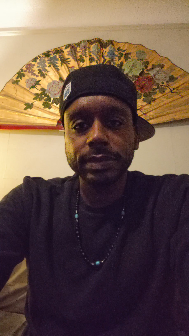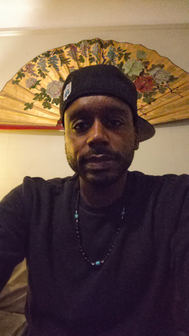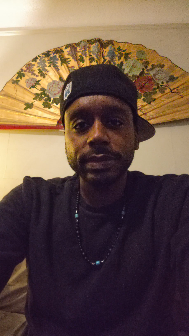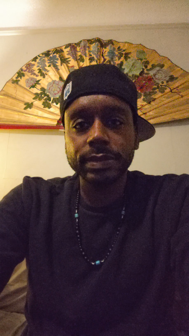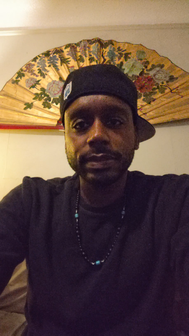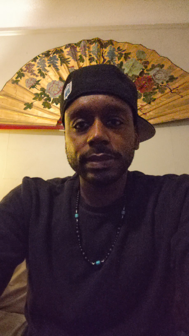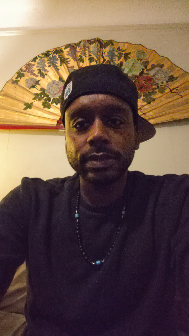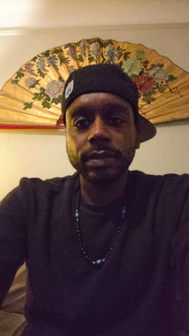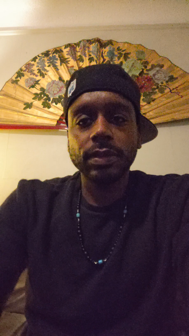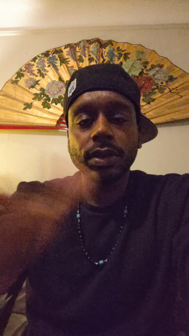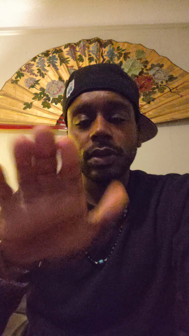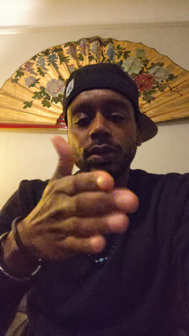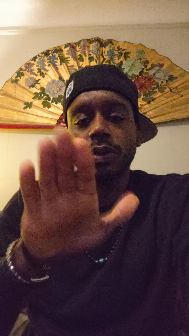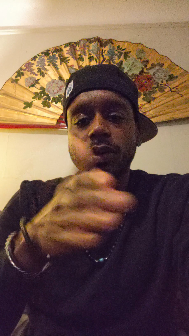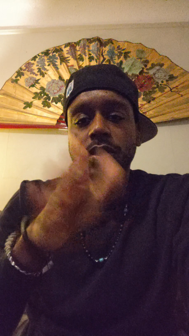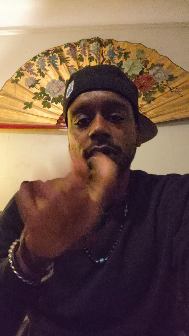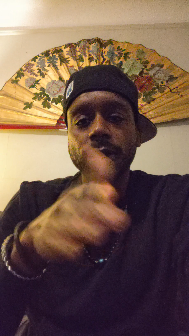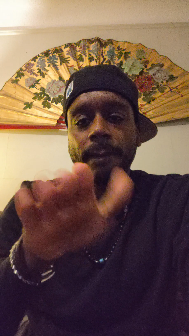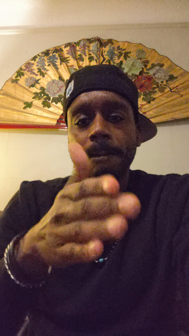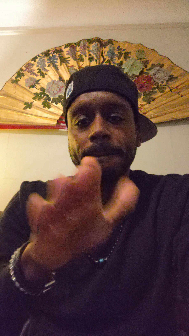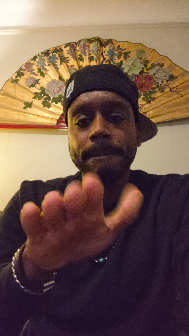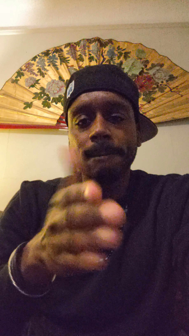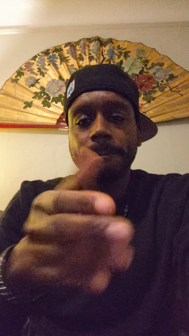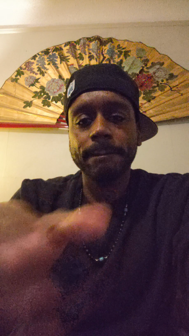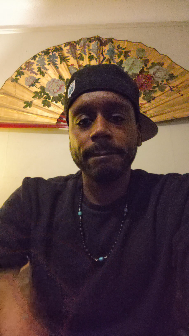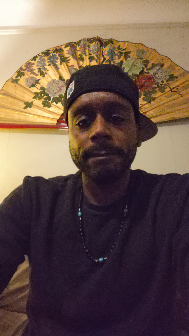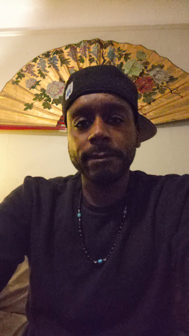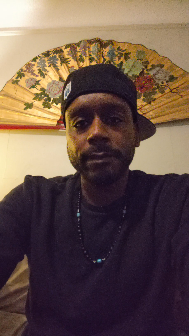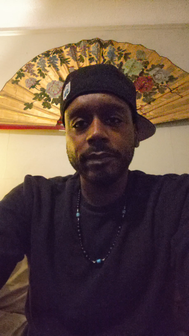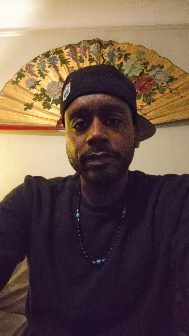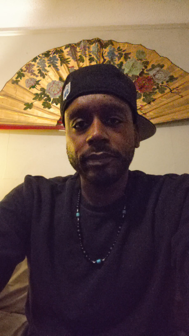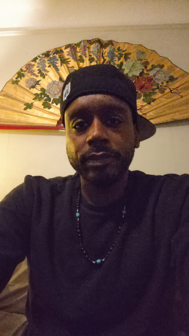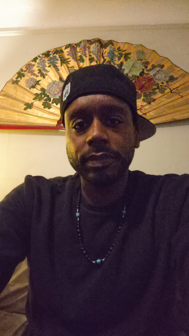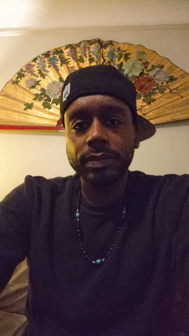cook